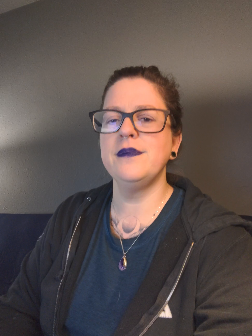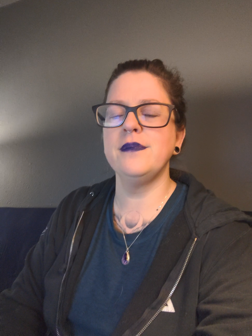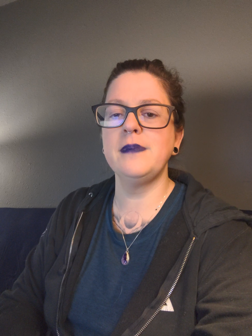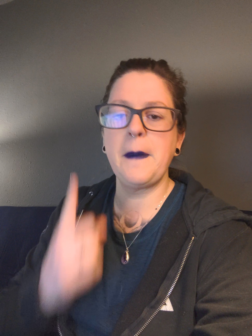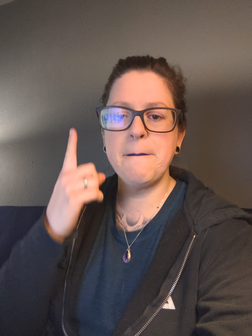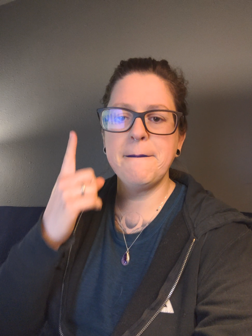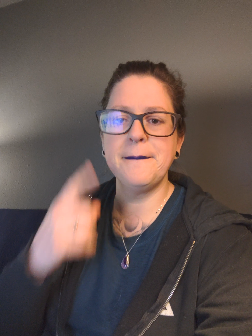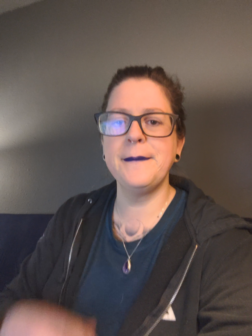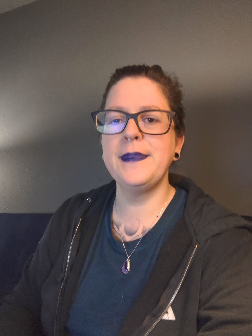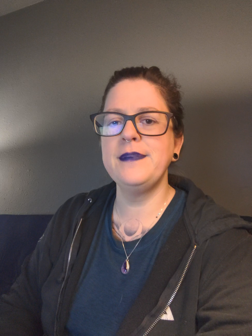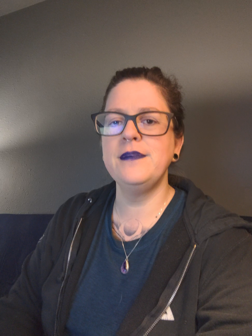up